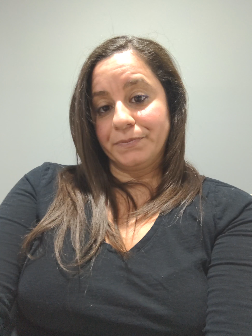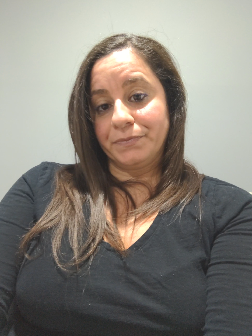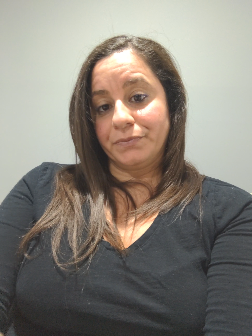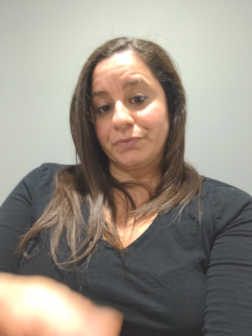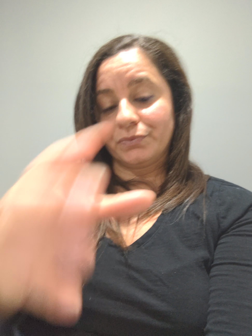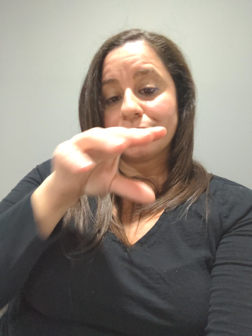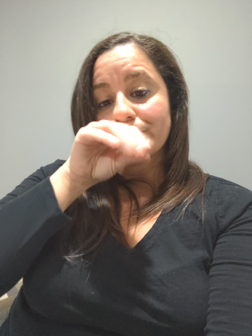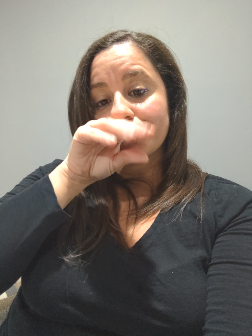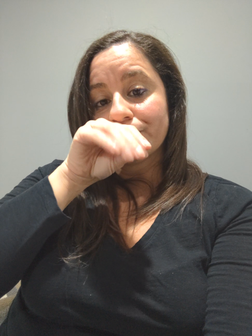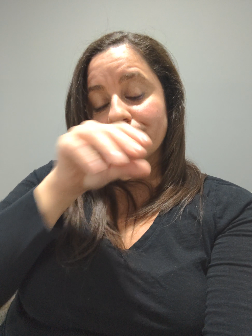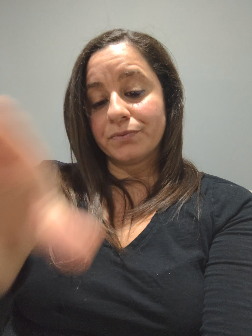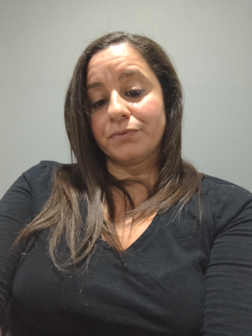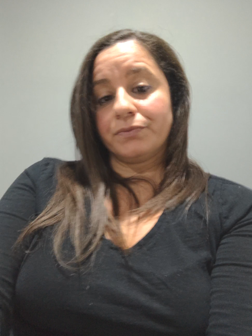goose